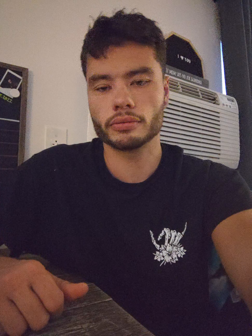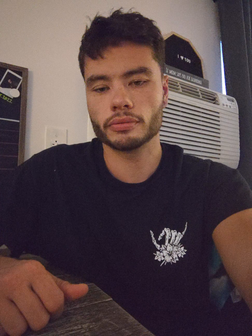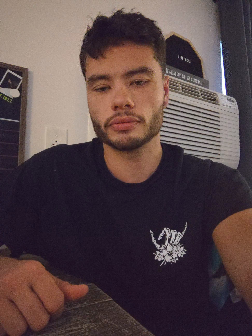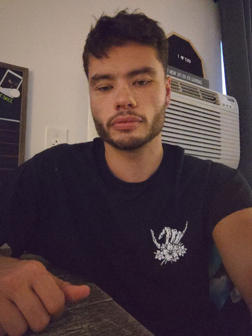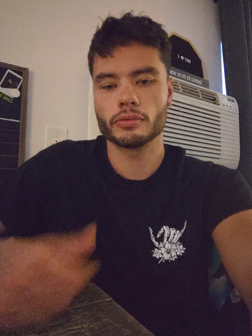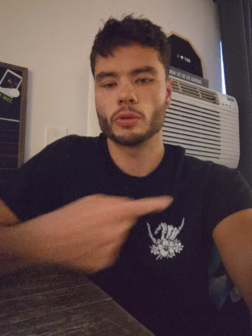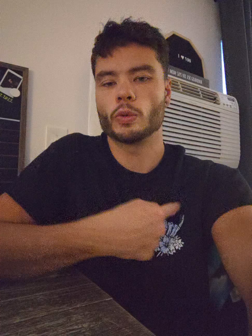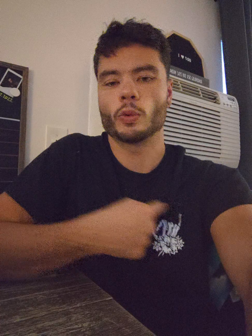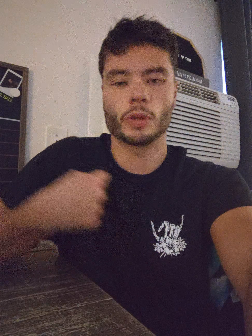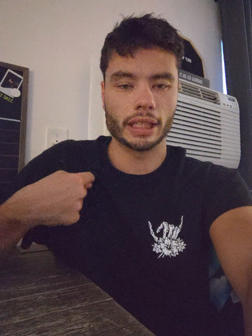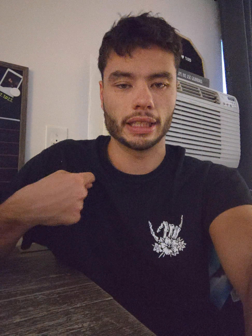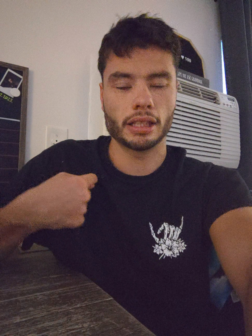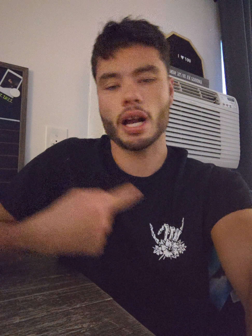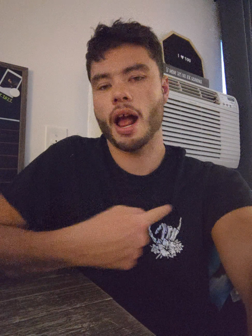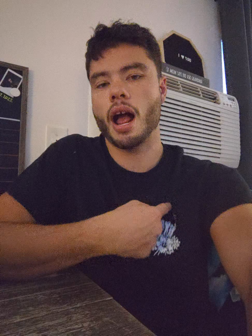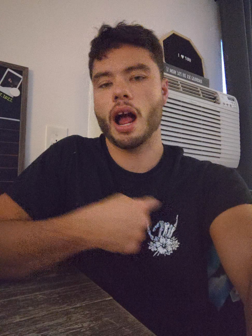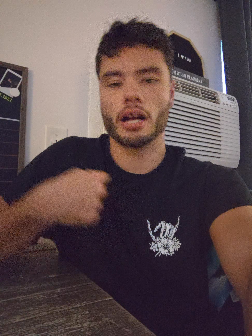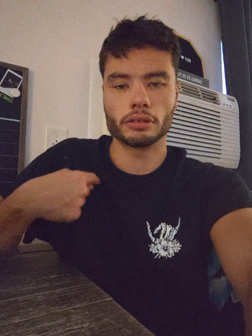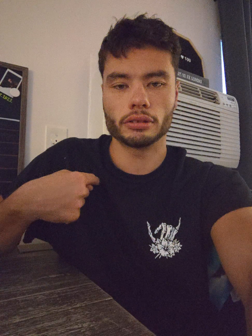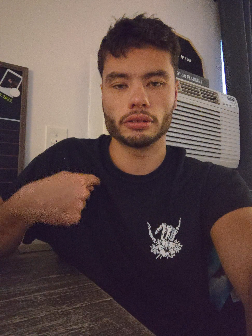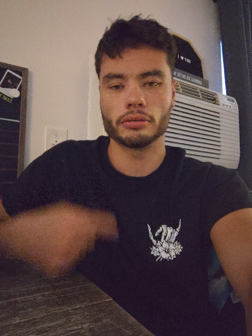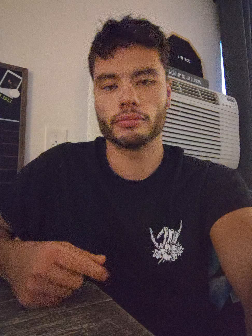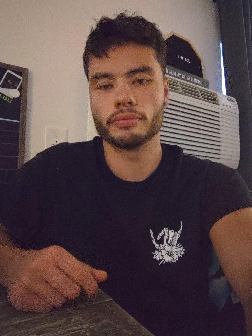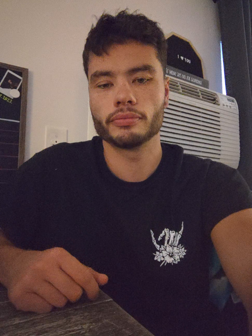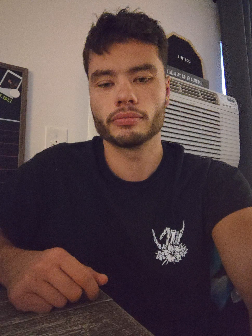we